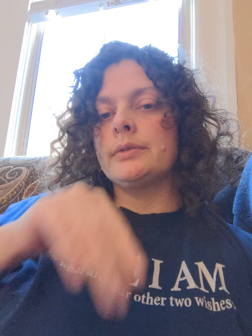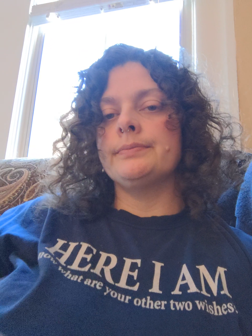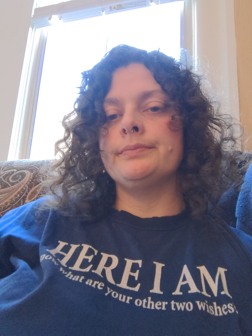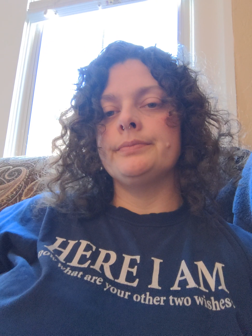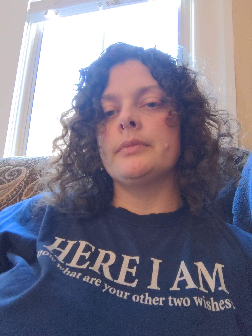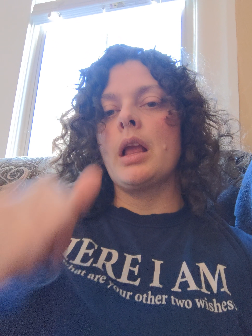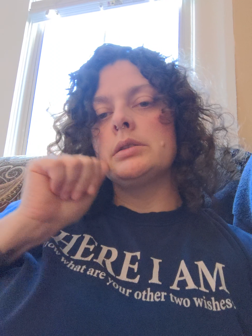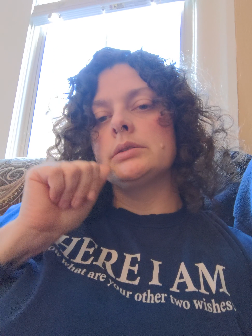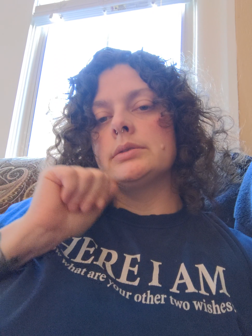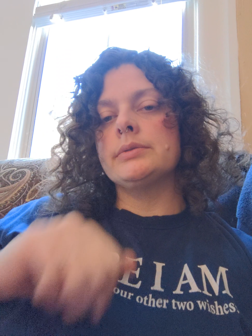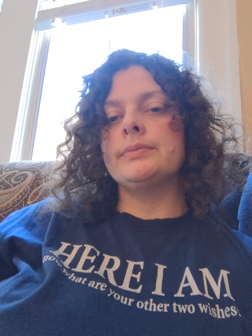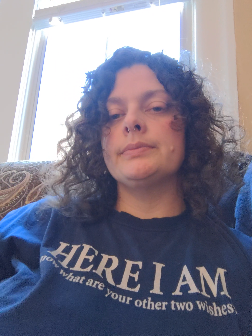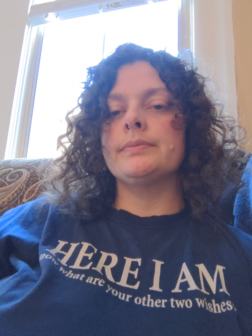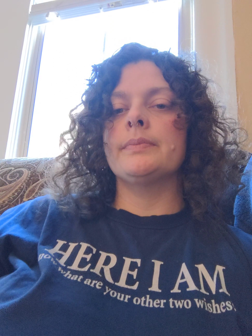aunt